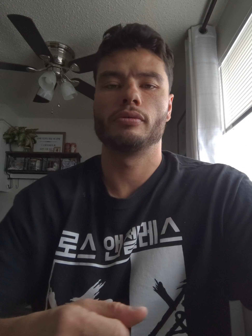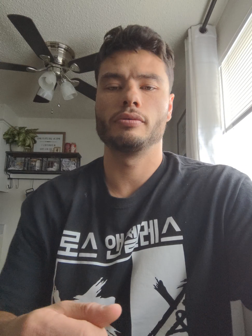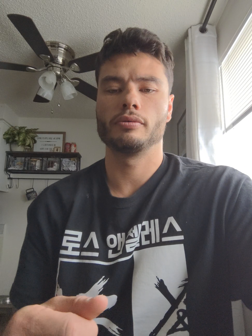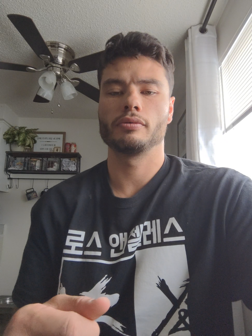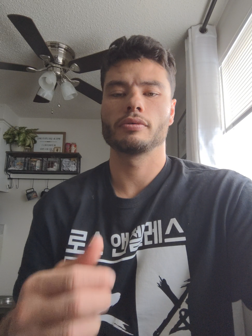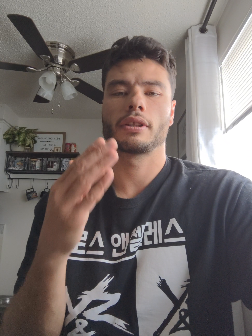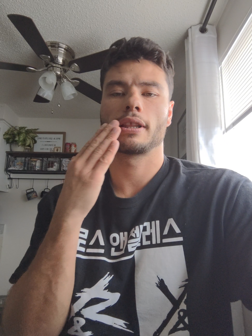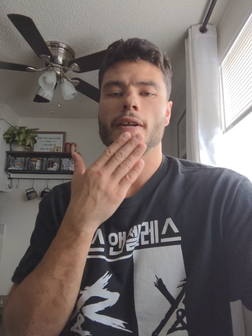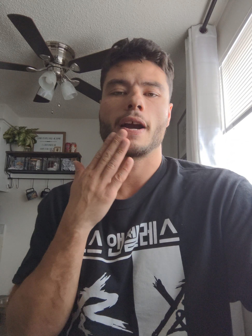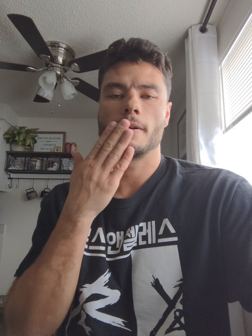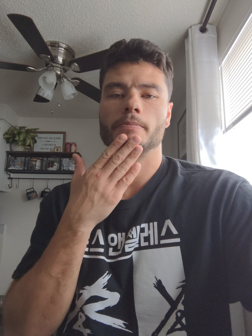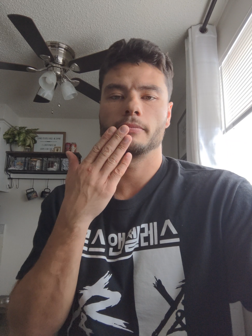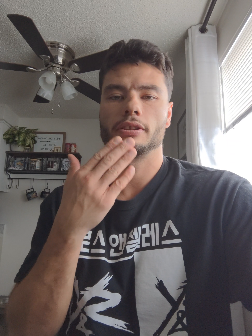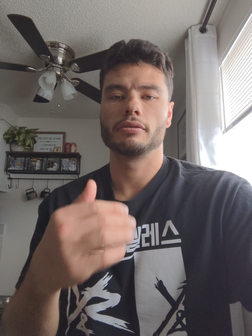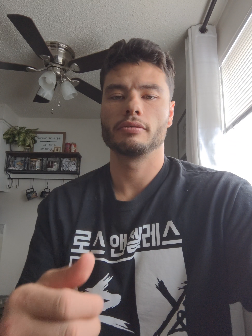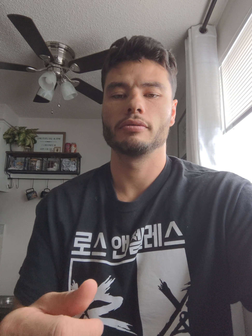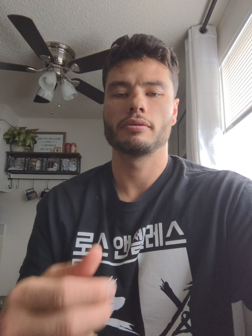napkin